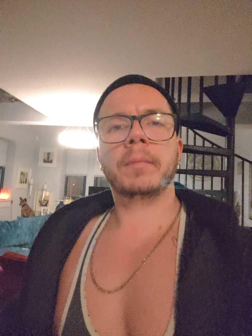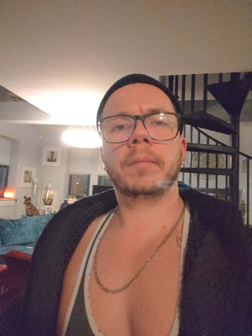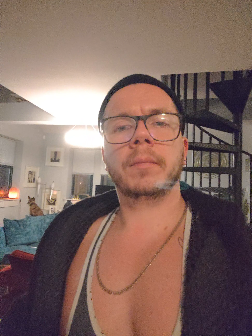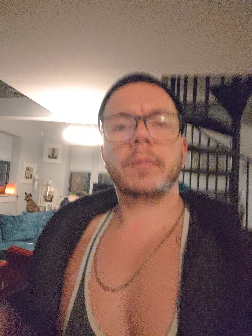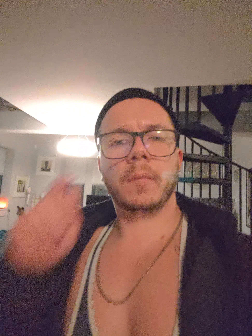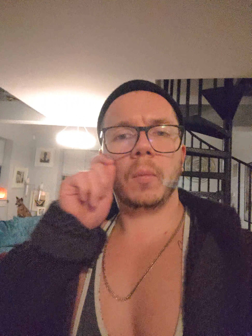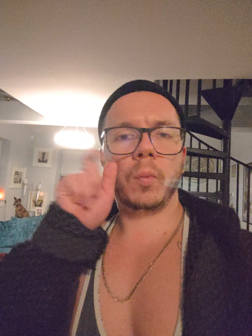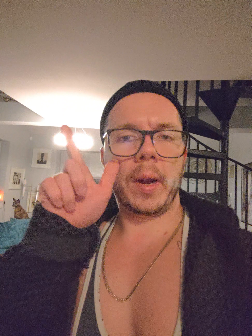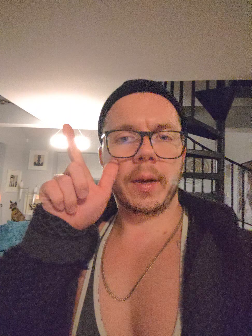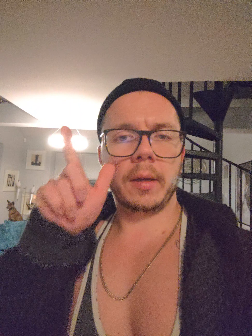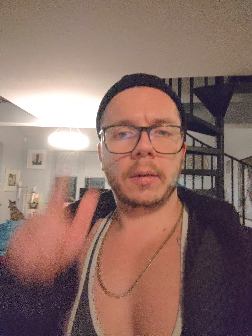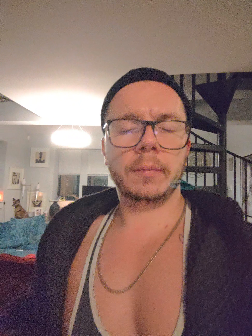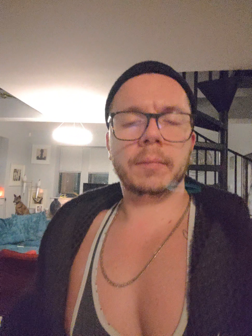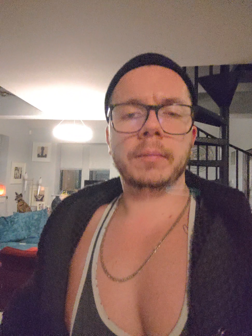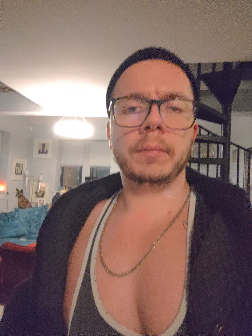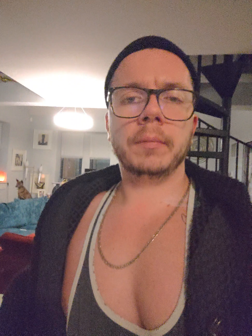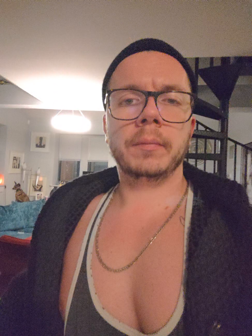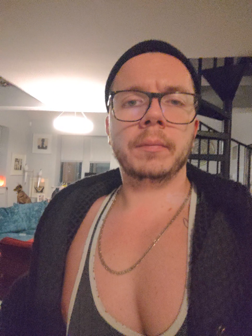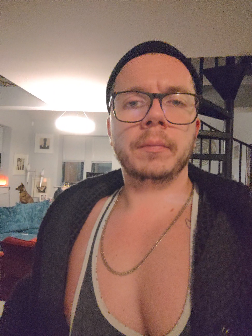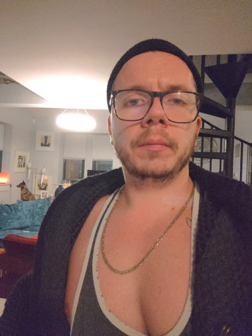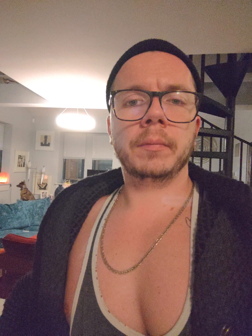wake